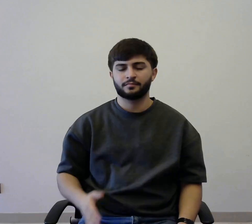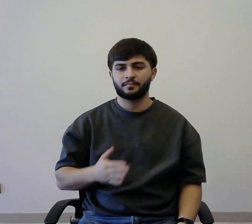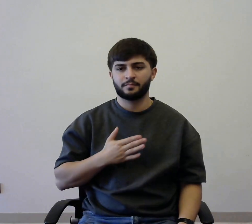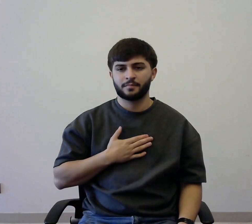mən